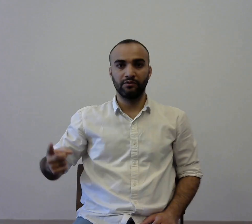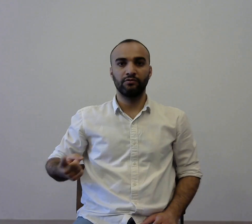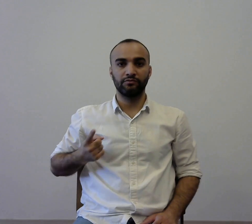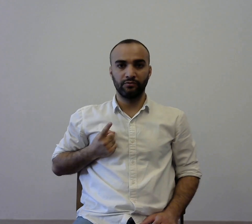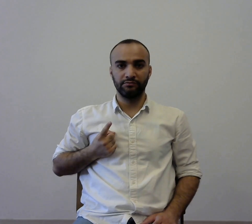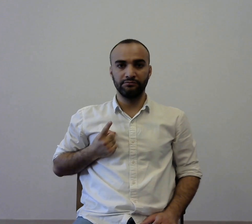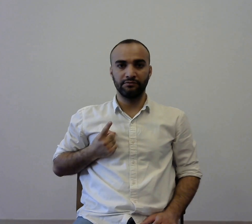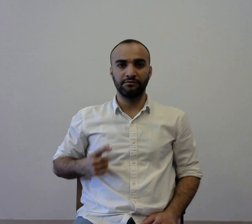gözəl